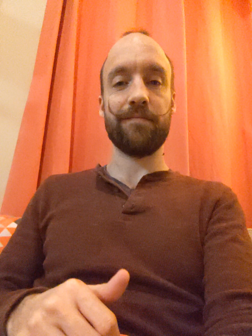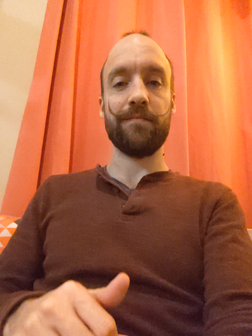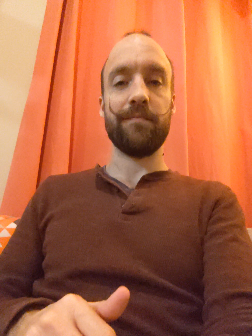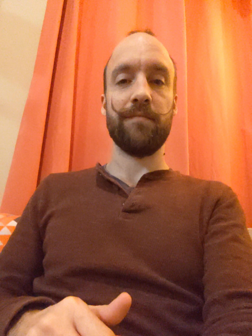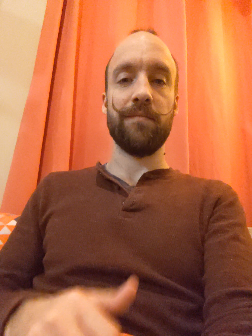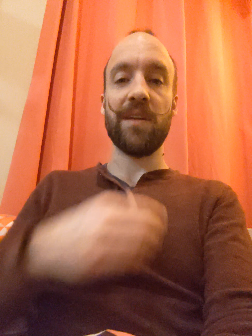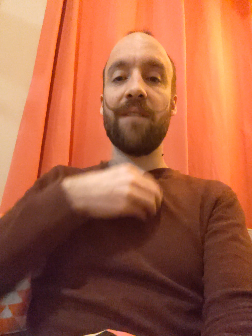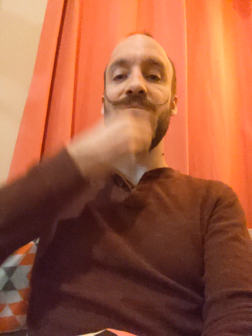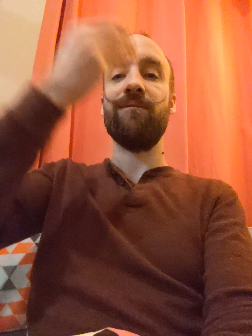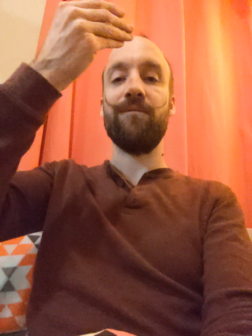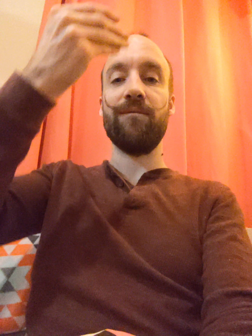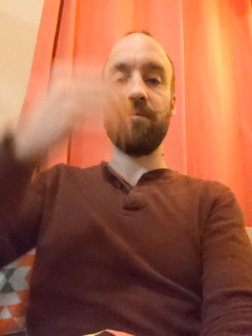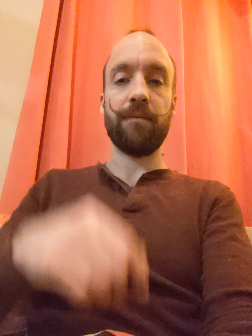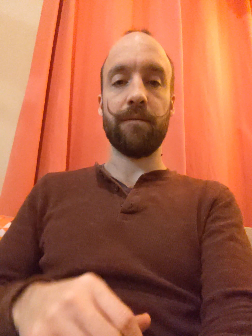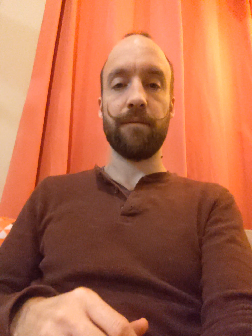giraffe